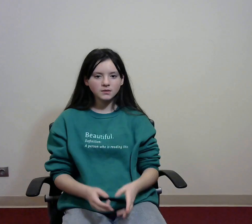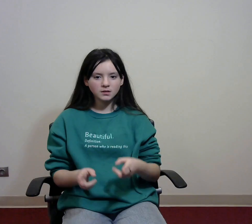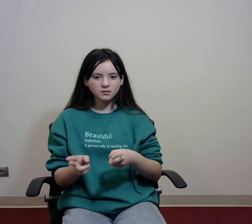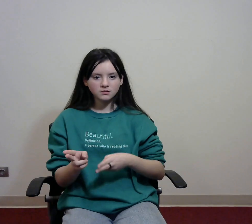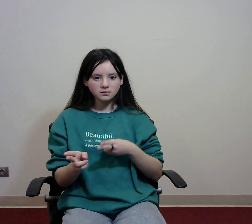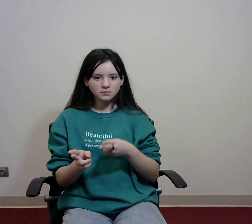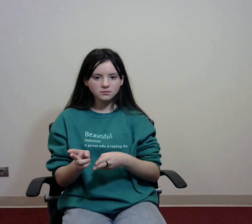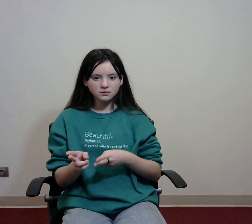qatar